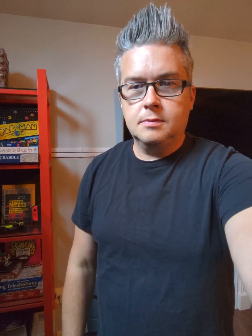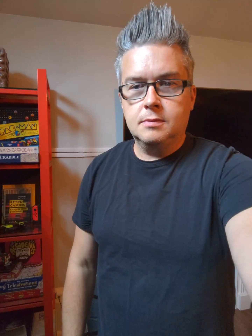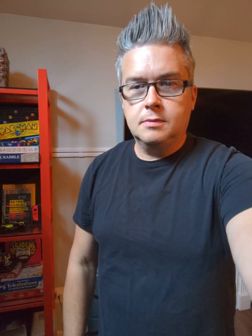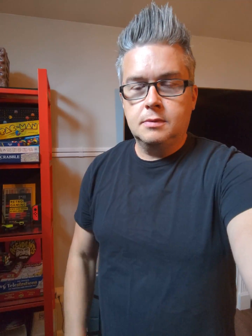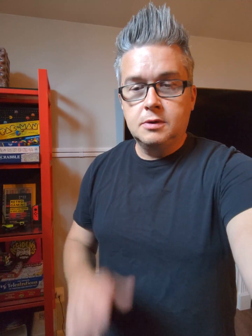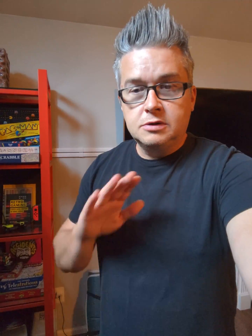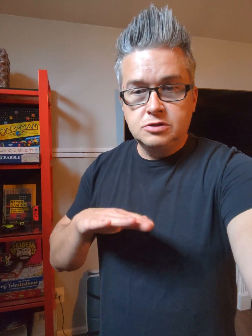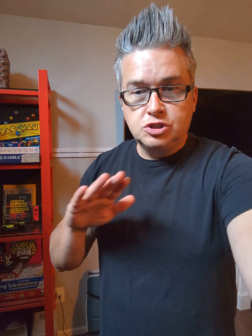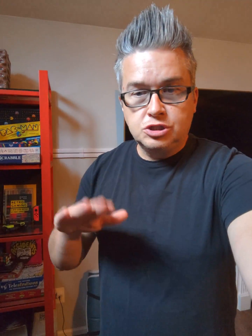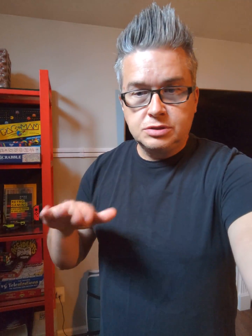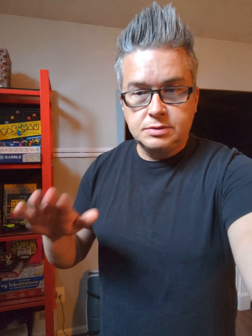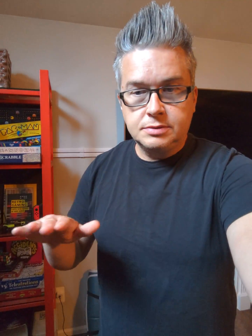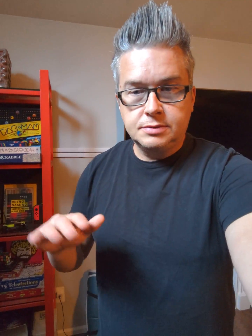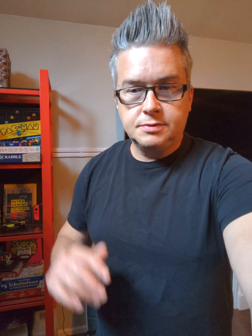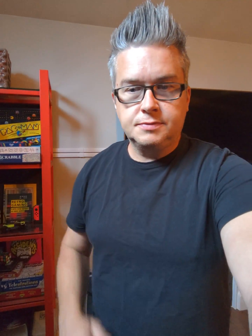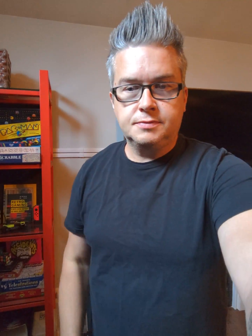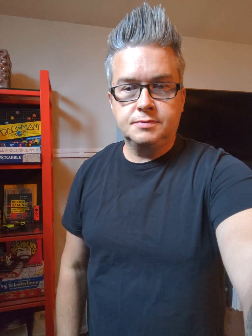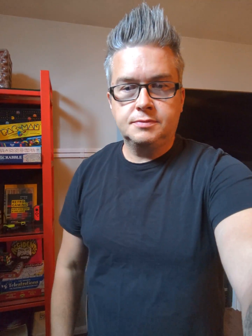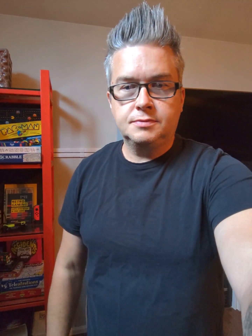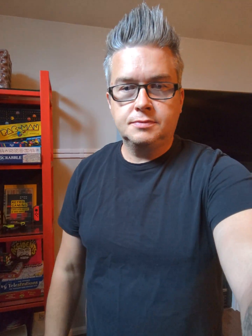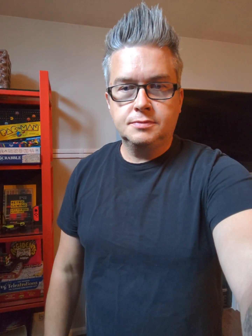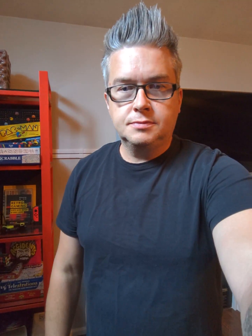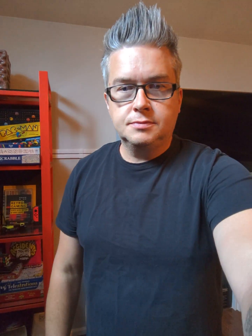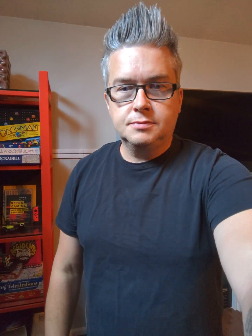children